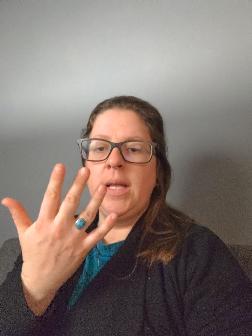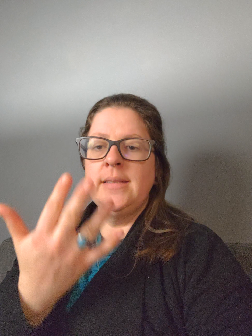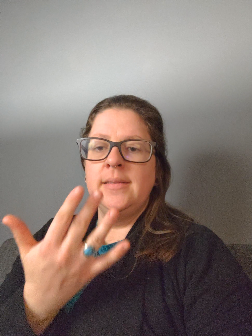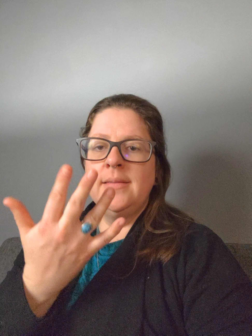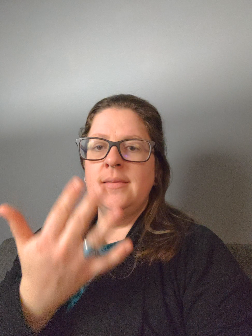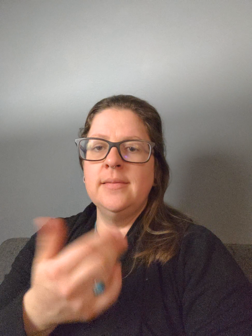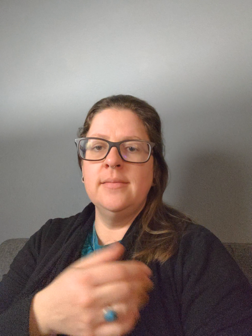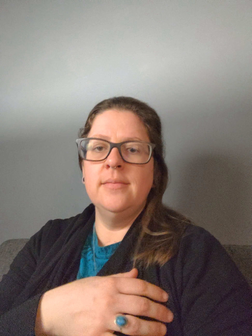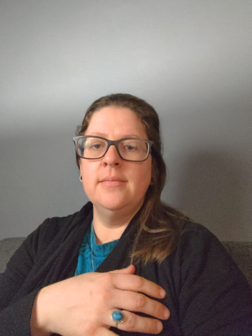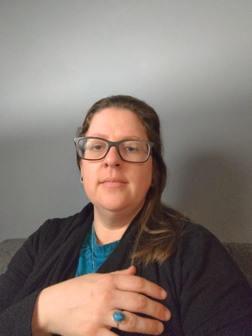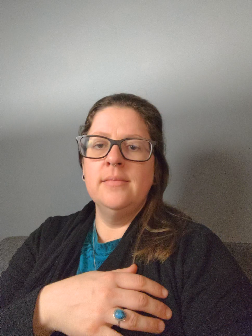wait